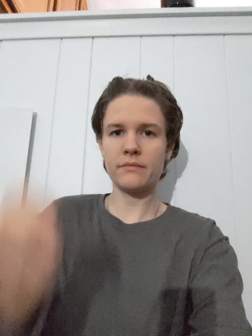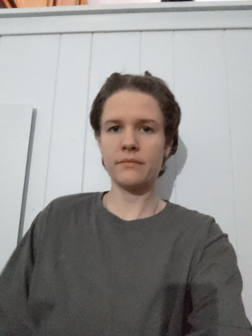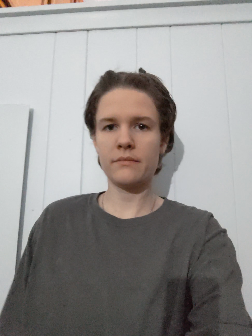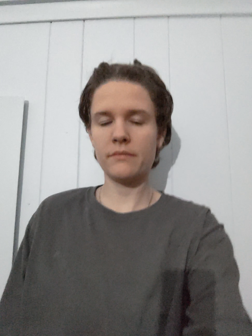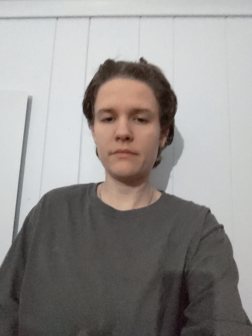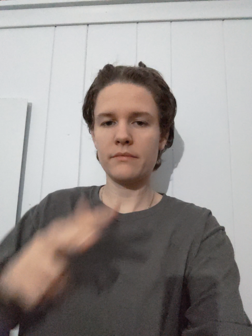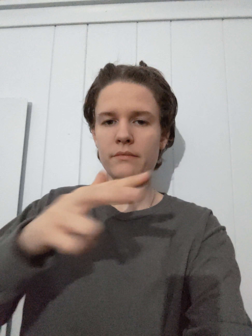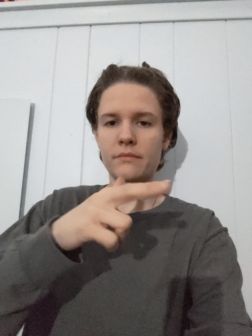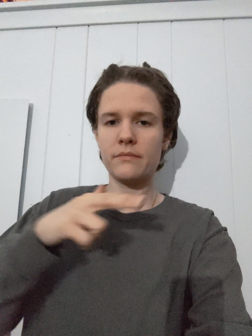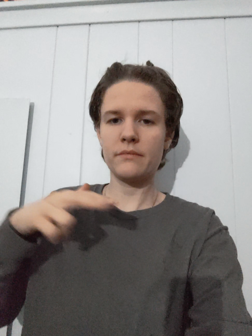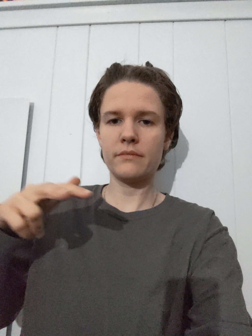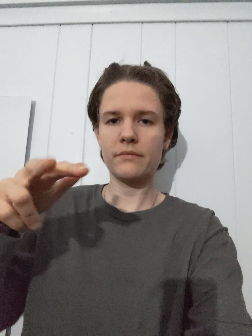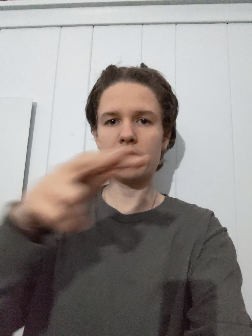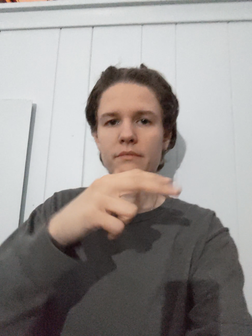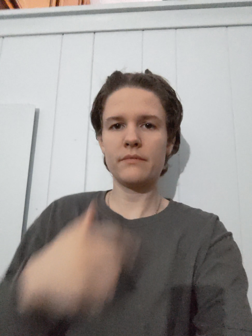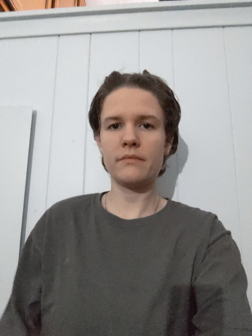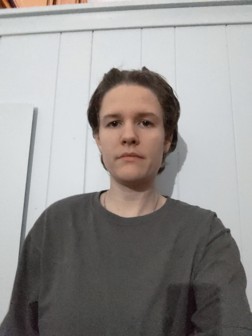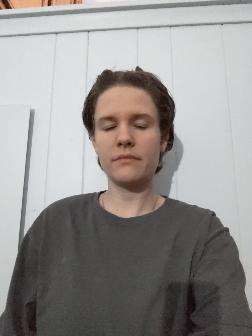helicopter